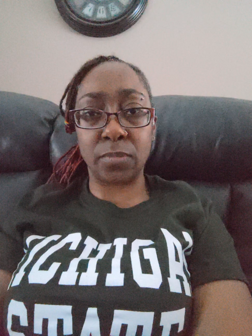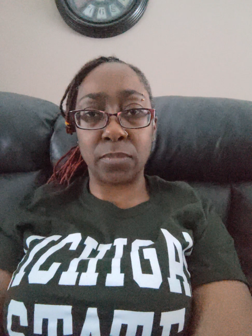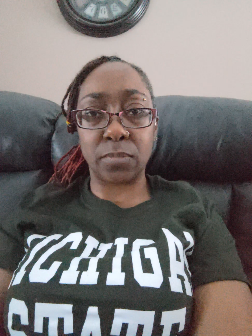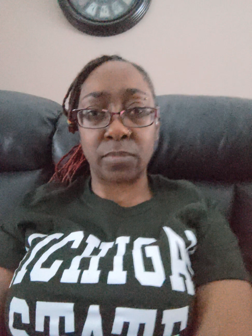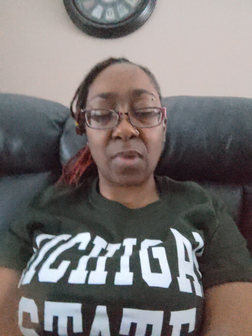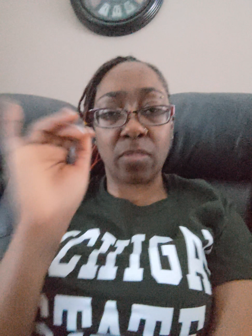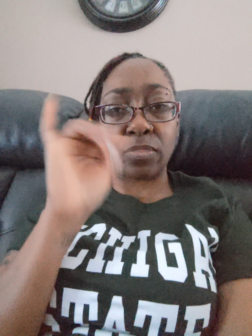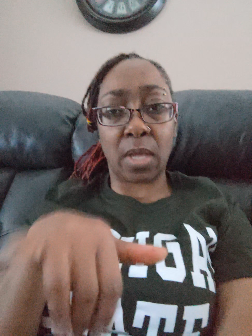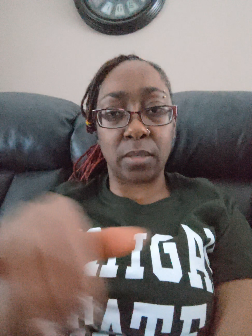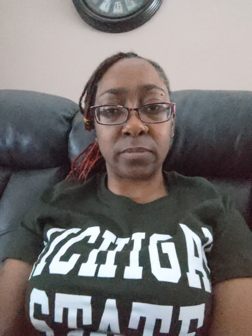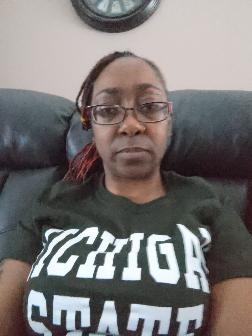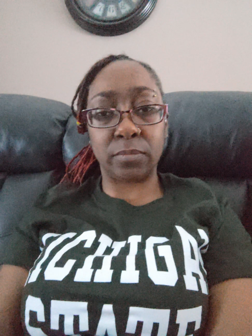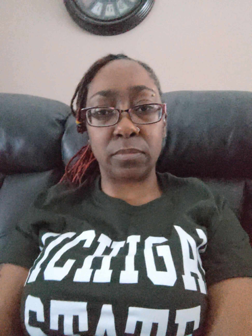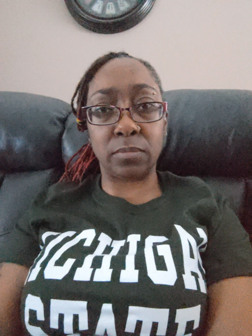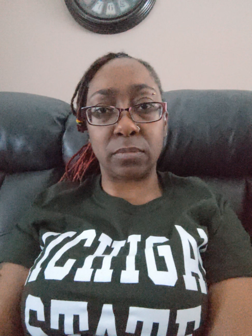that